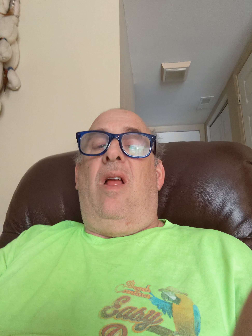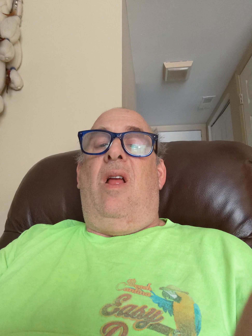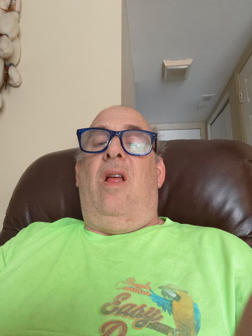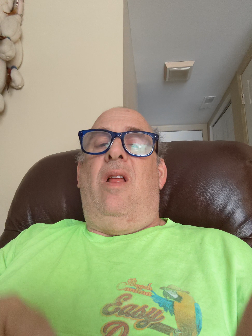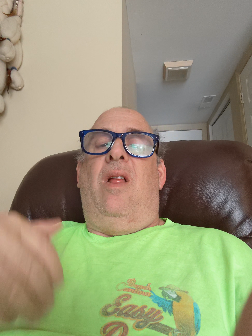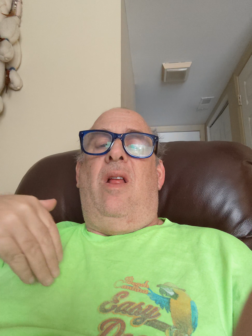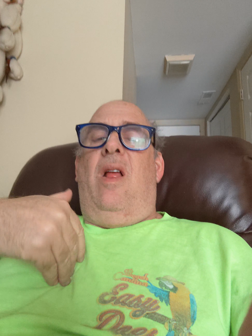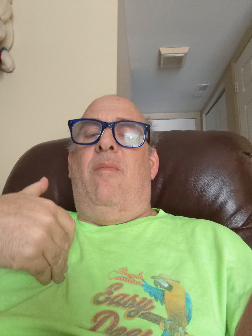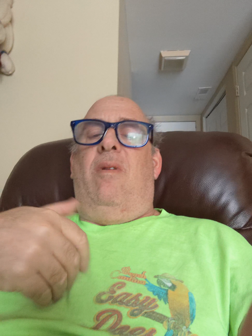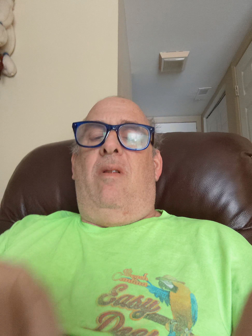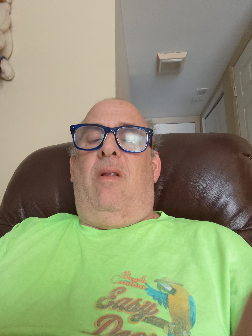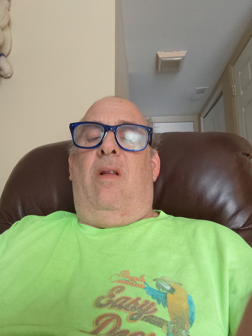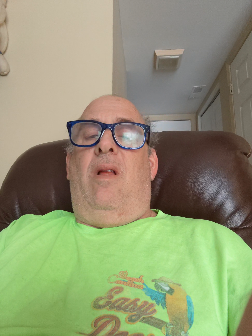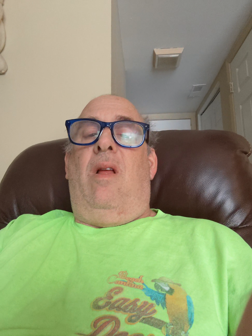animal